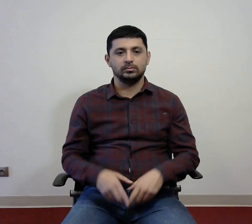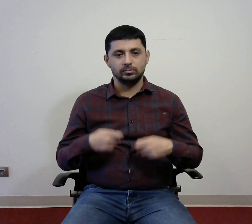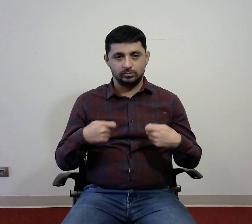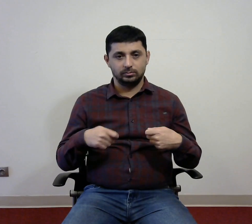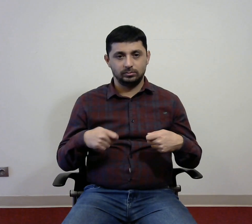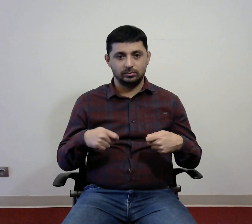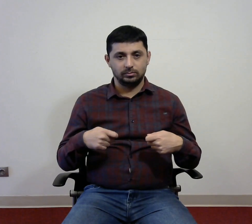satıcı